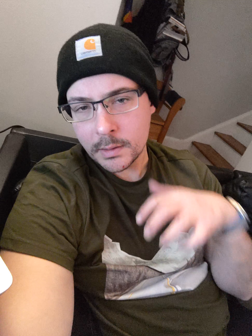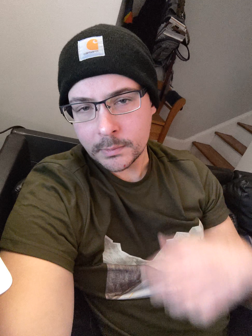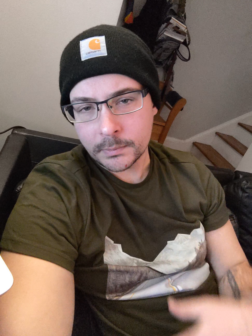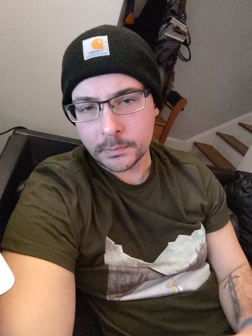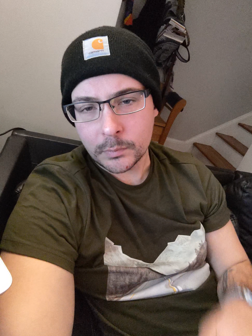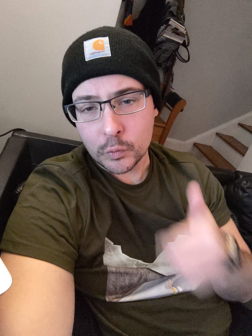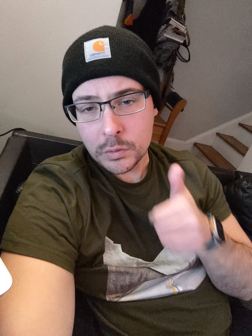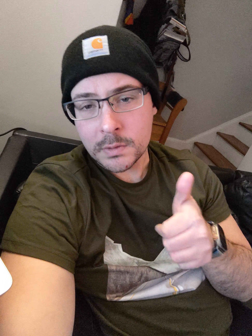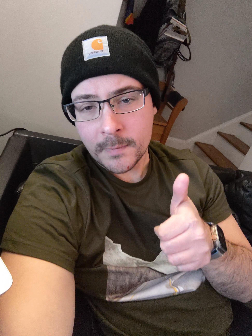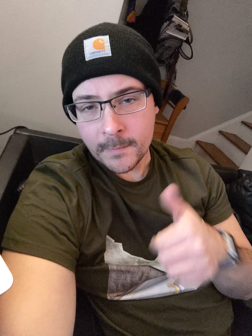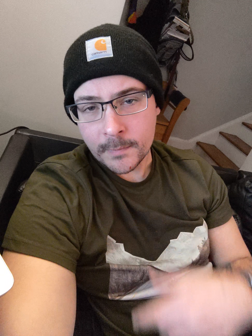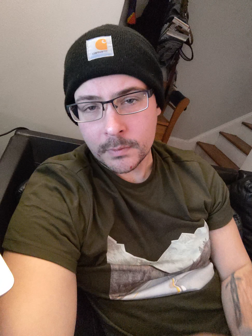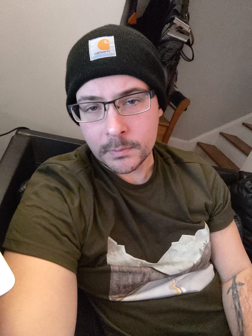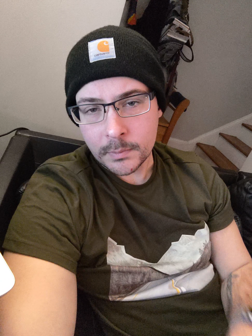yourself